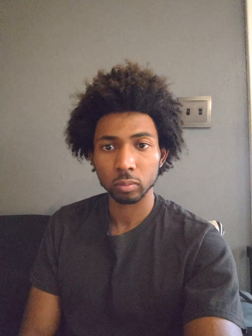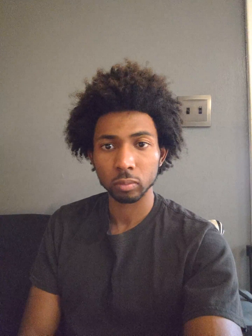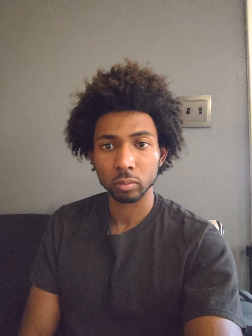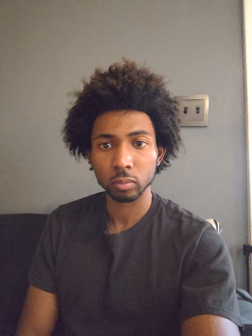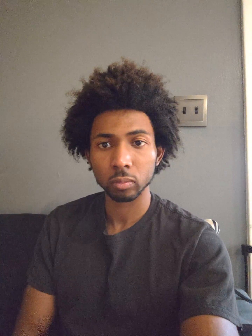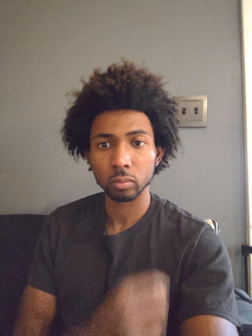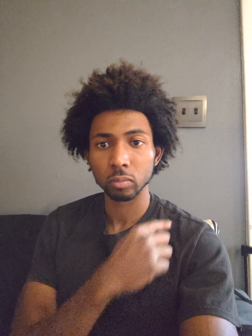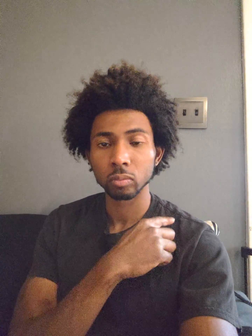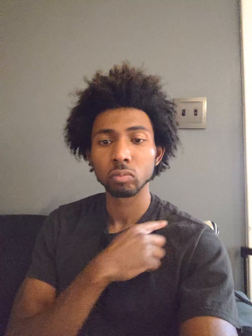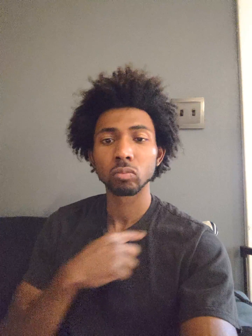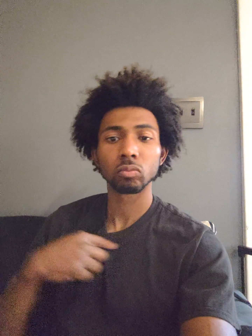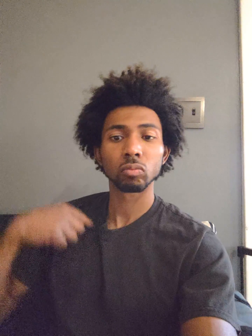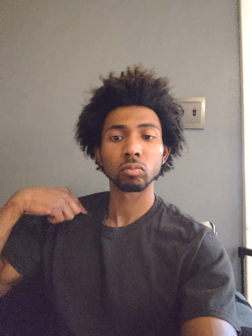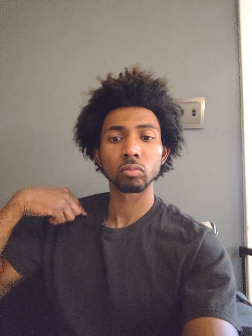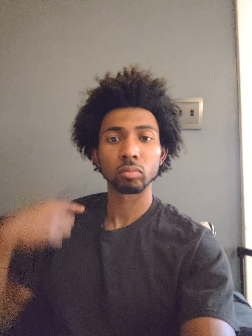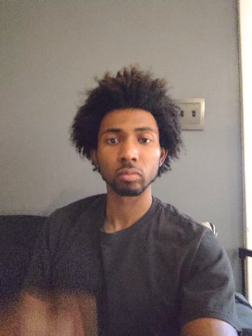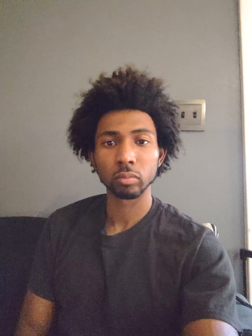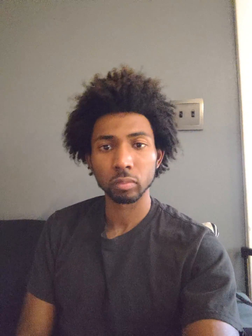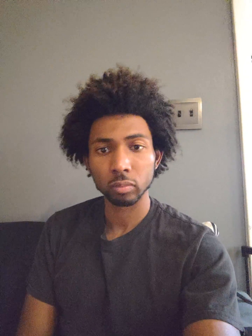necklace